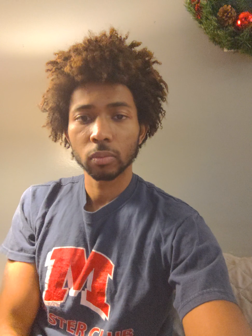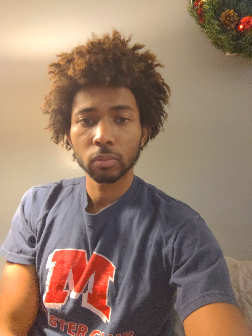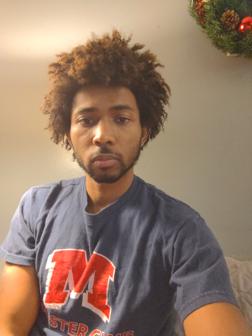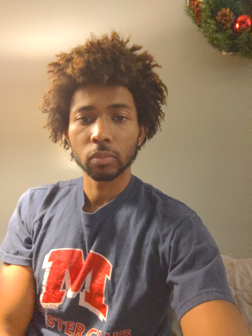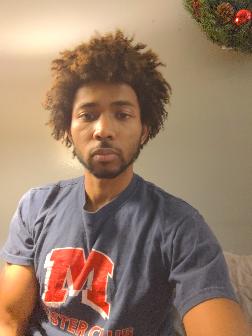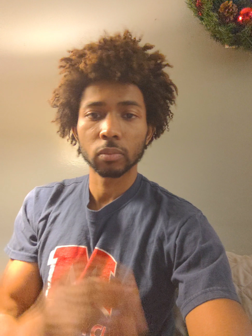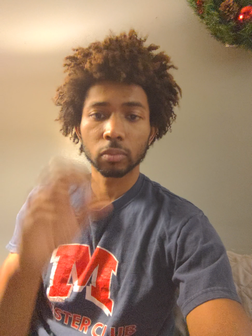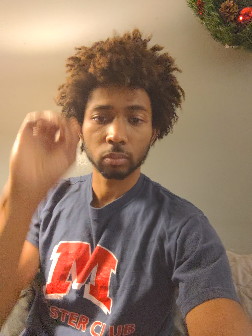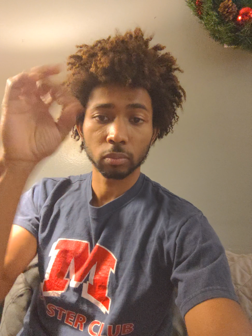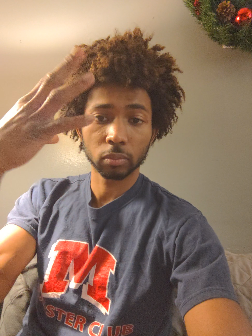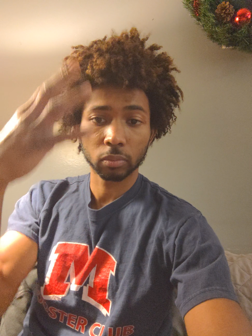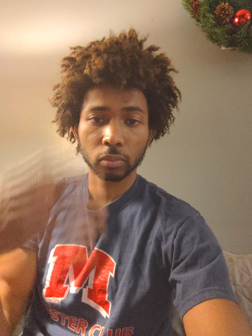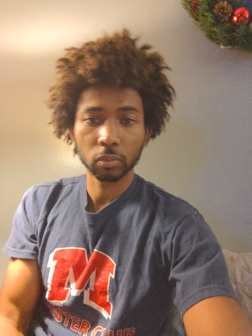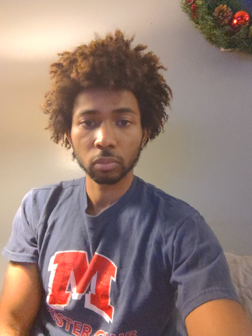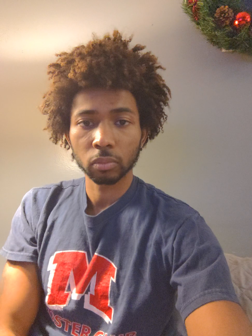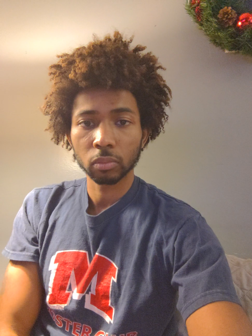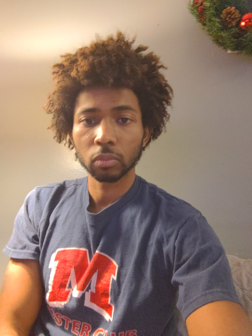sun